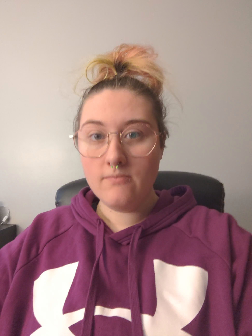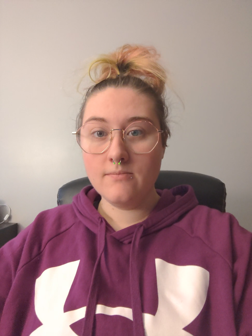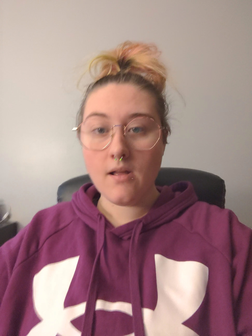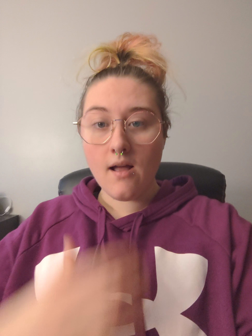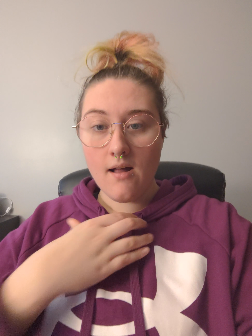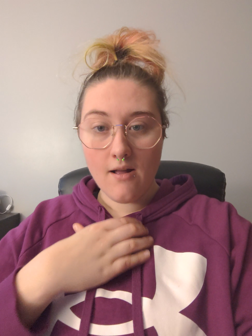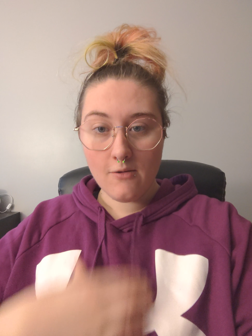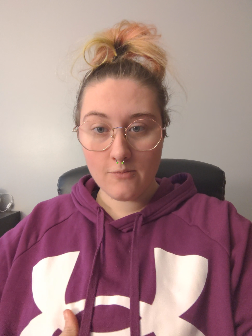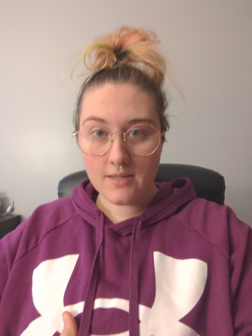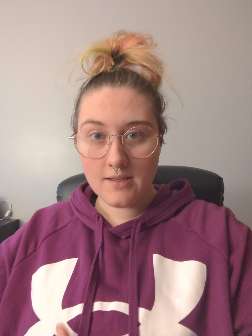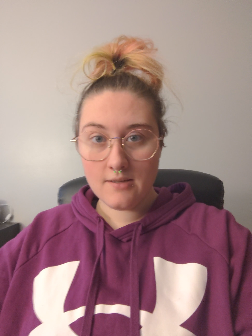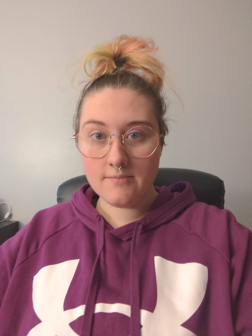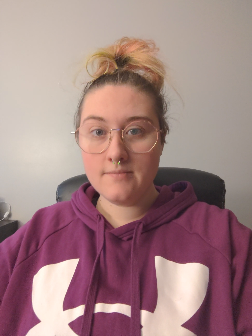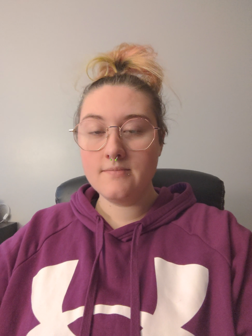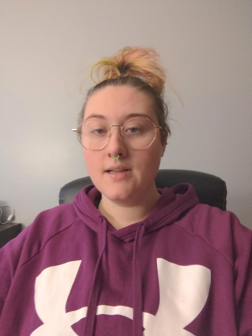hungry